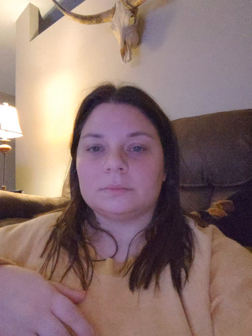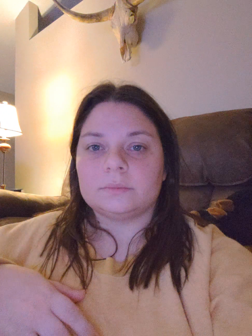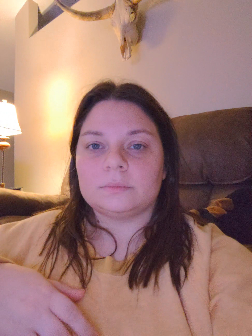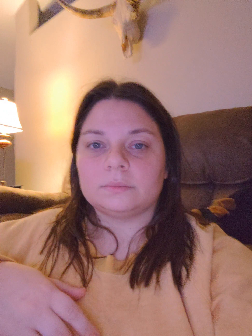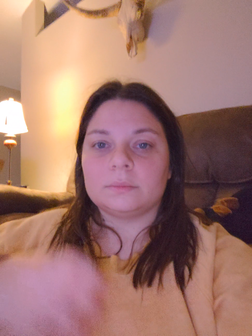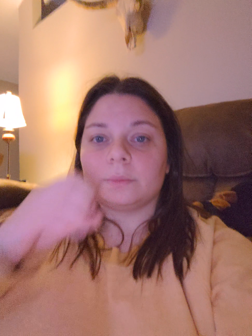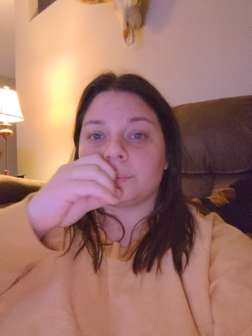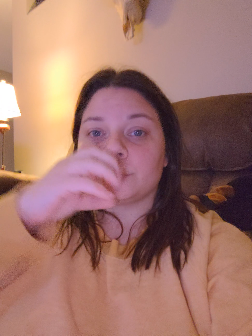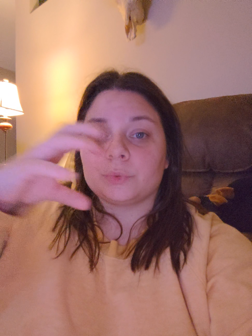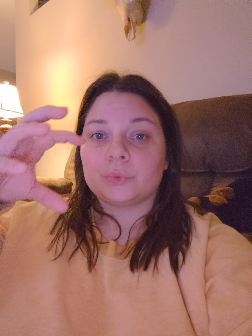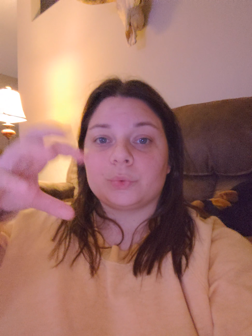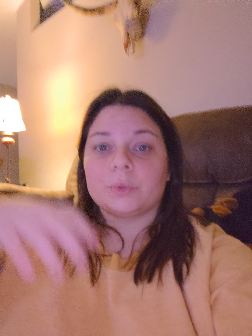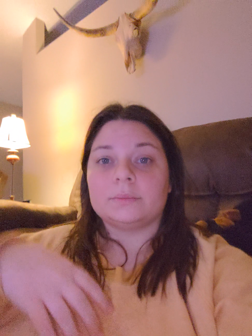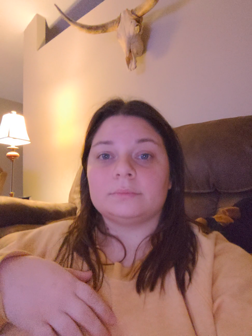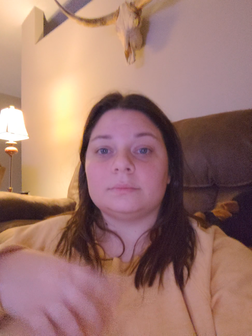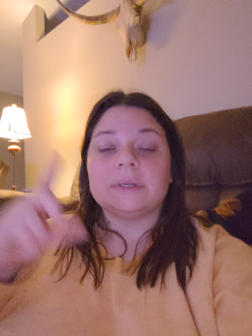balloon